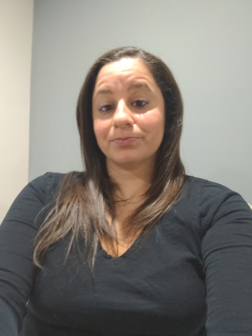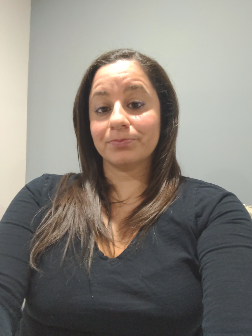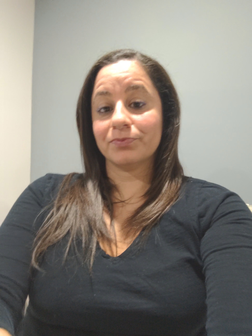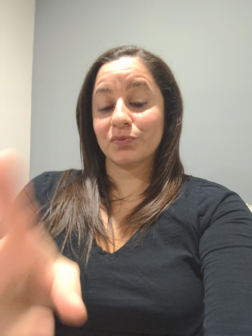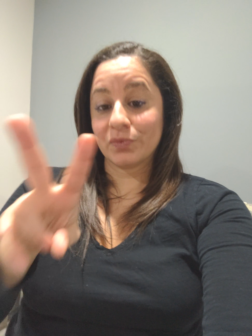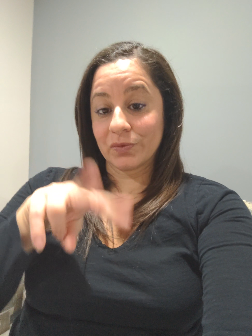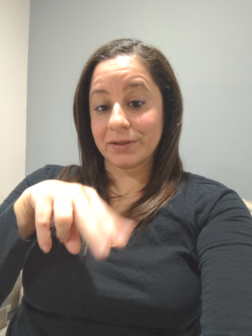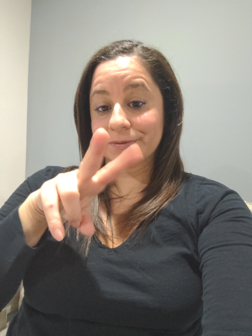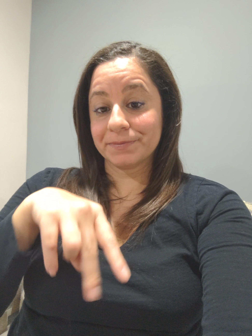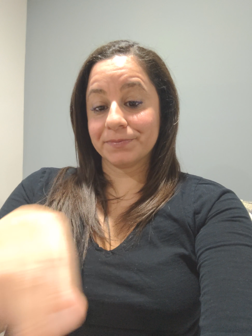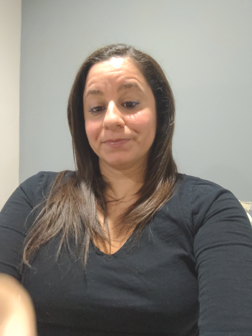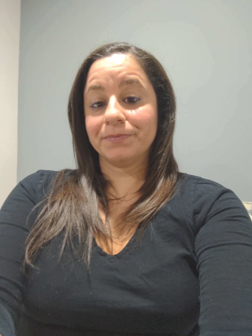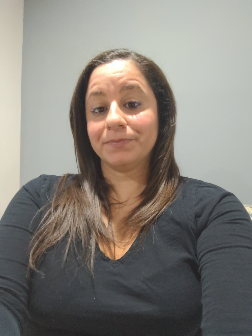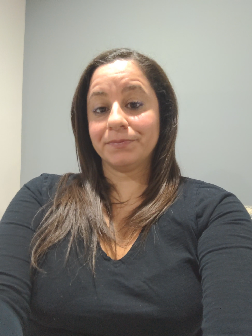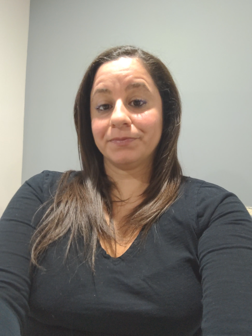read